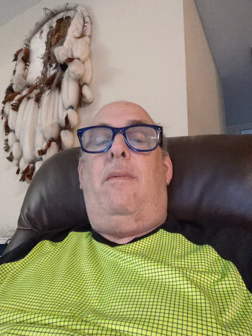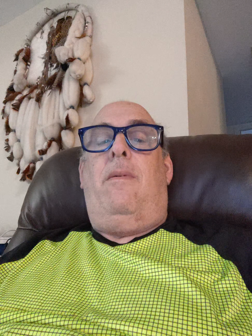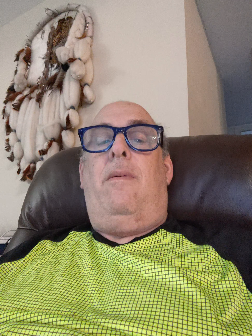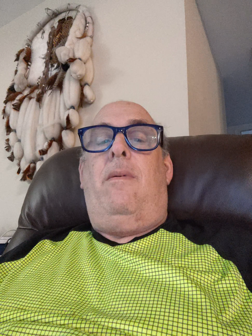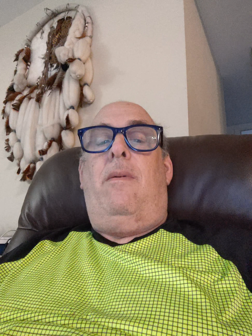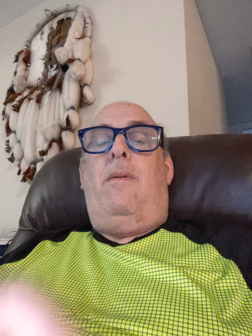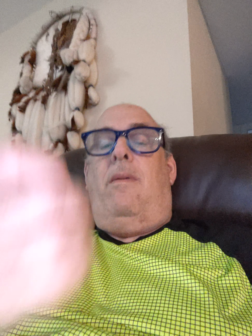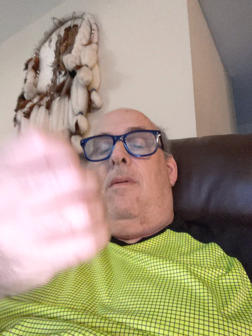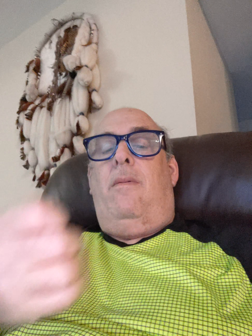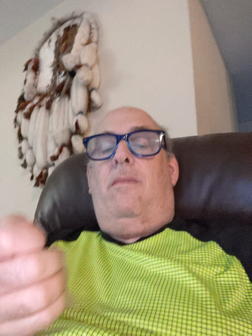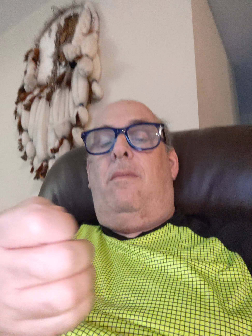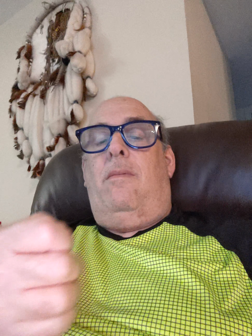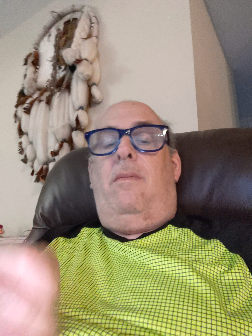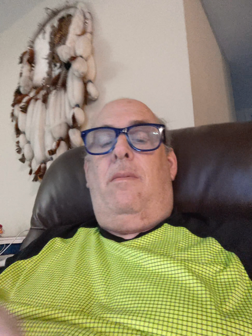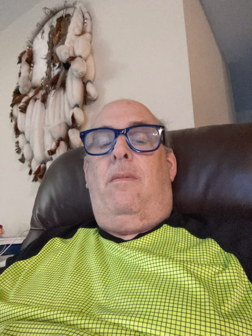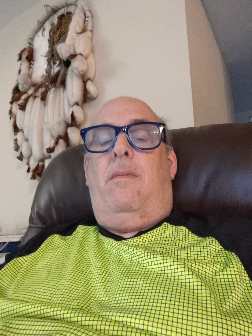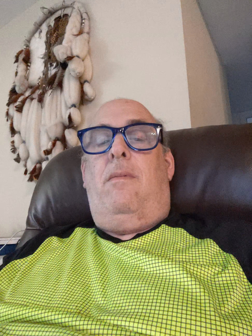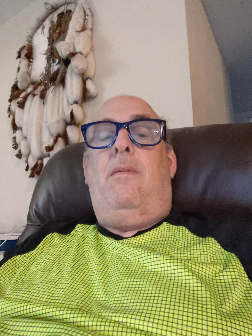drawer